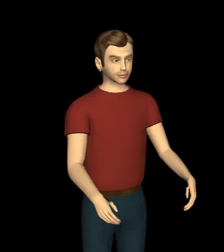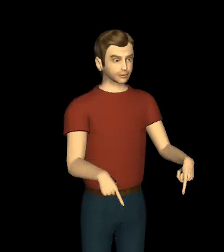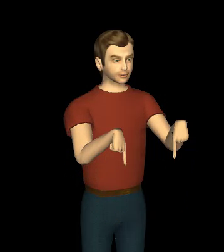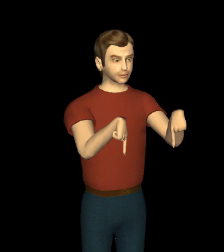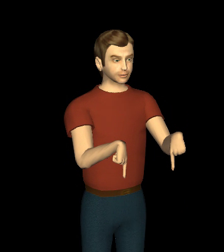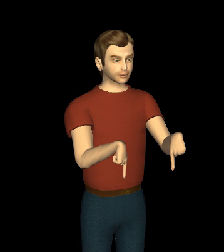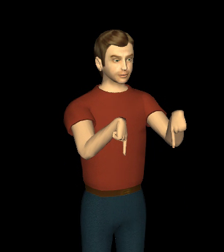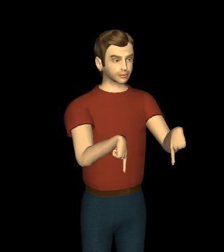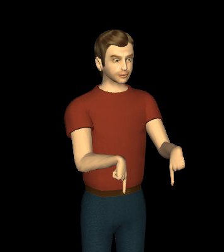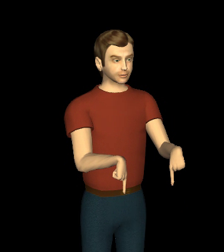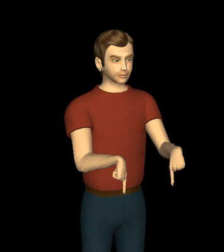وزير